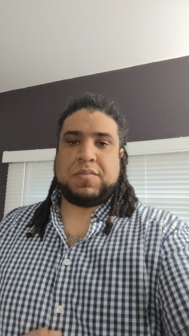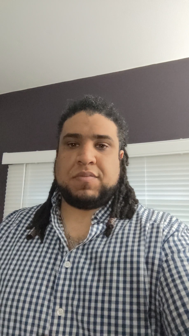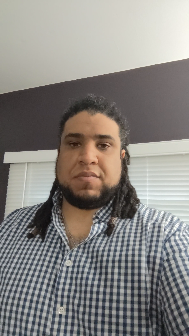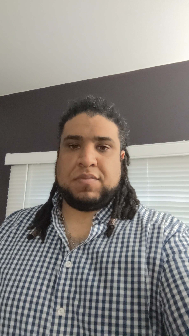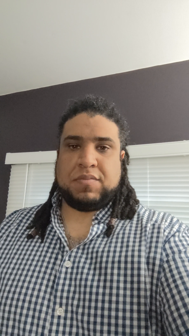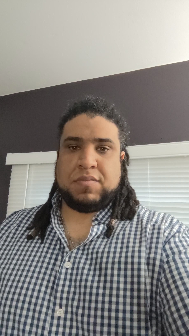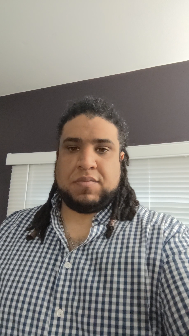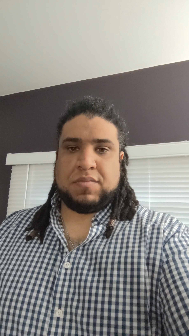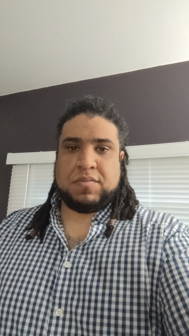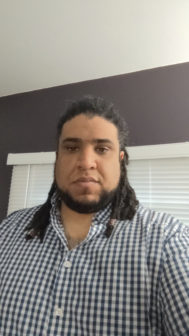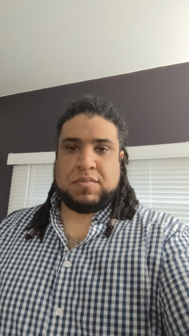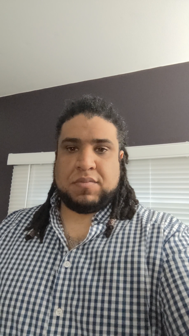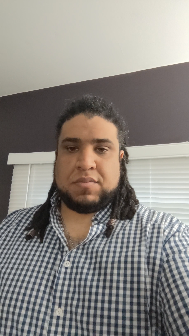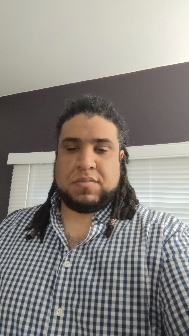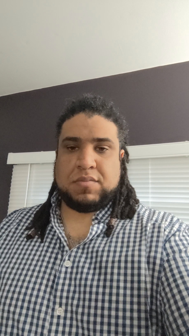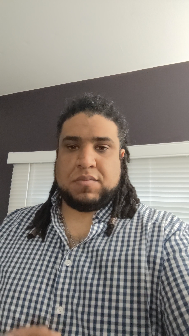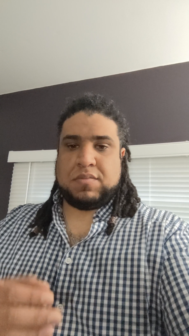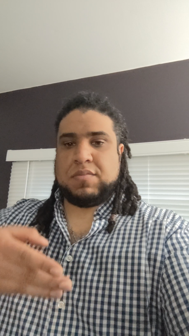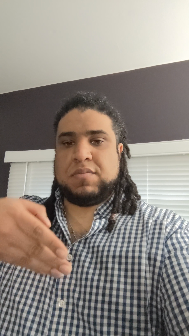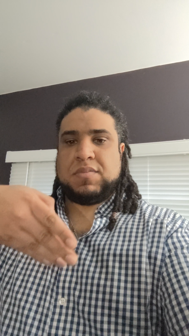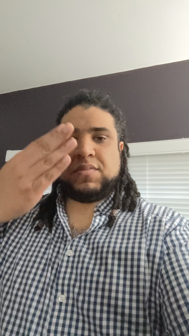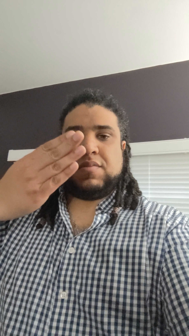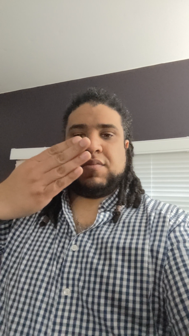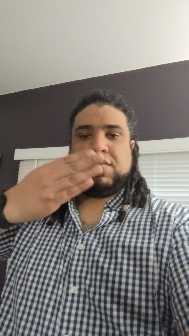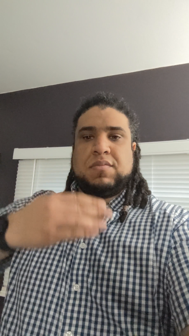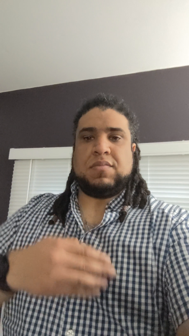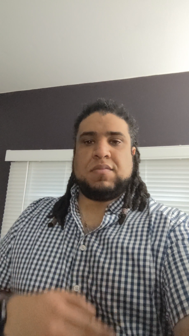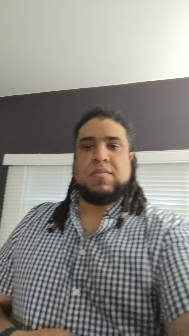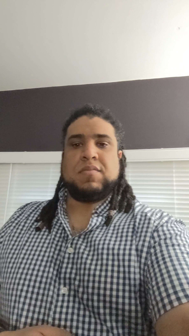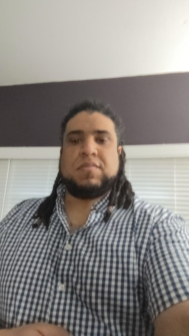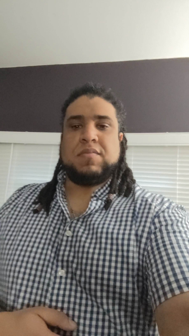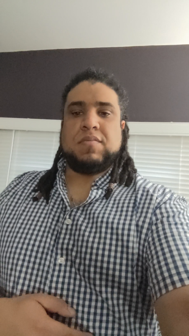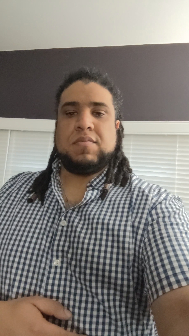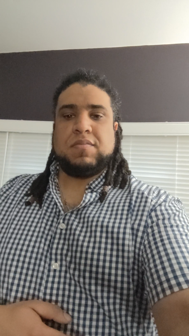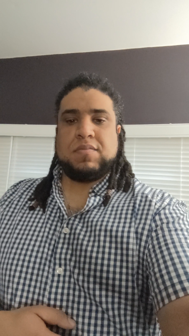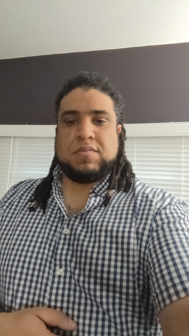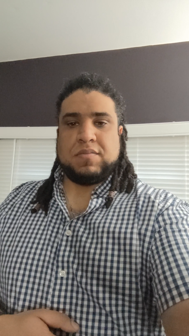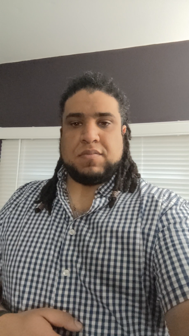kick